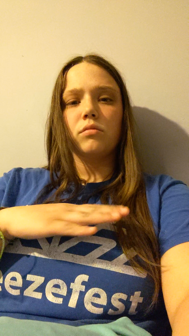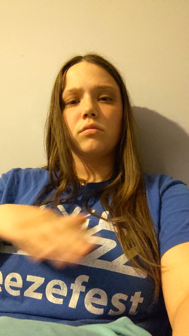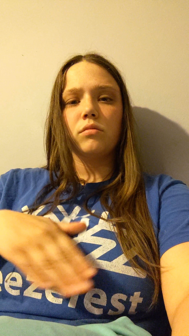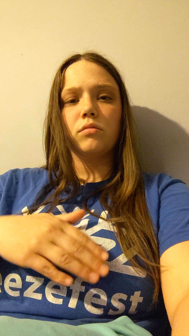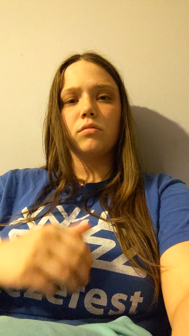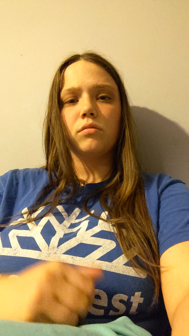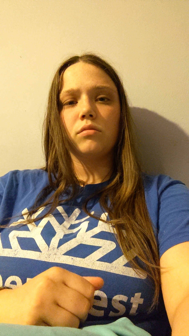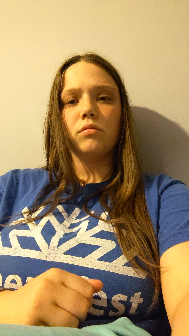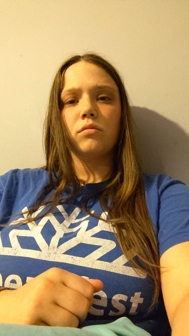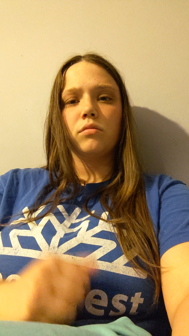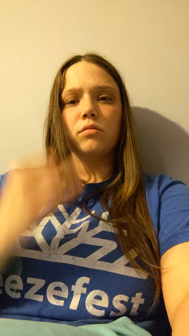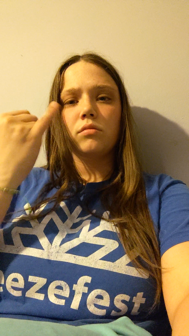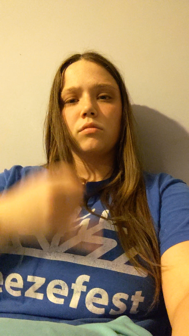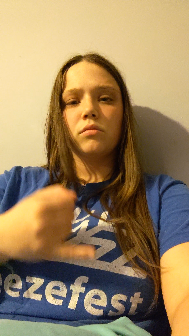last